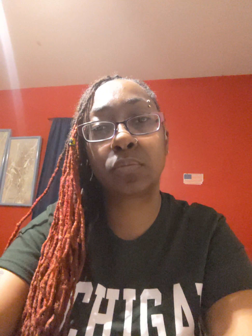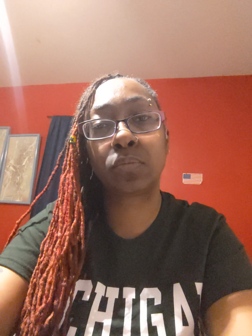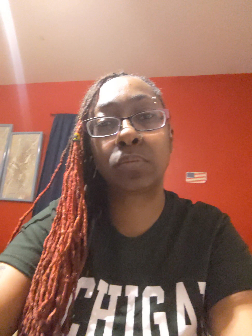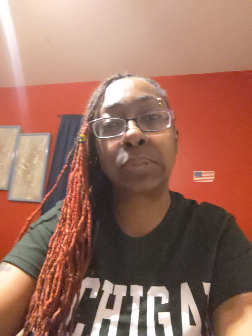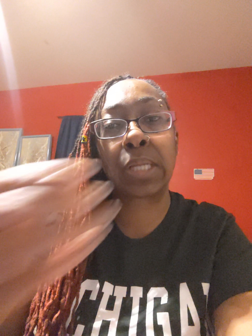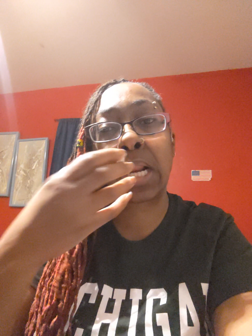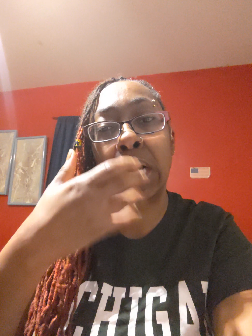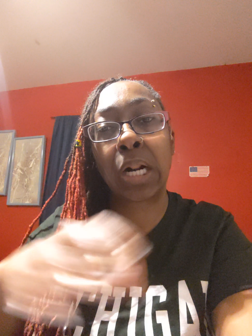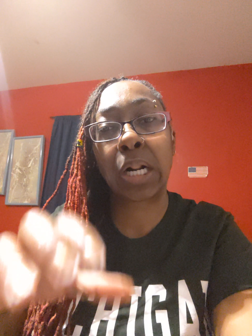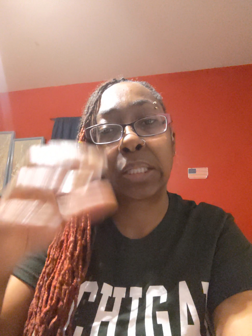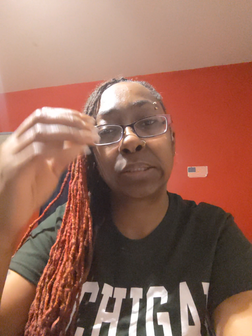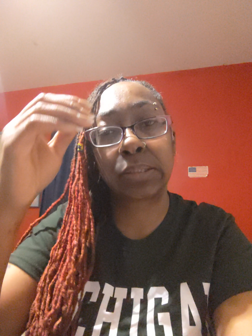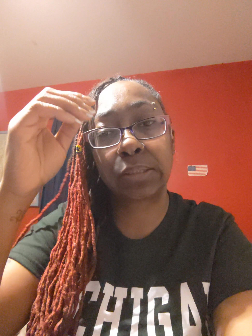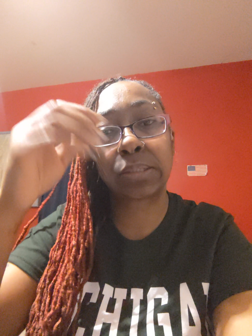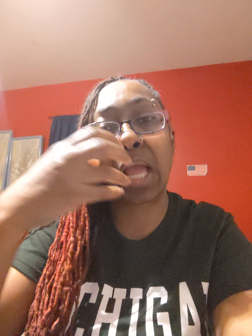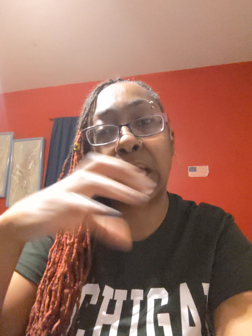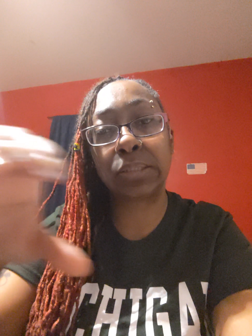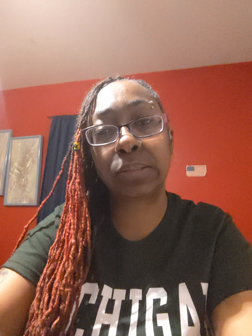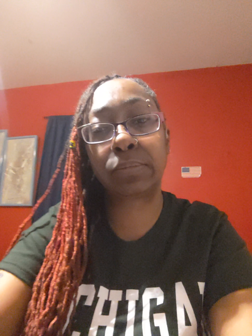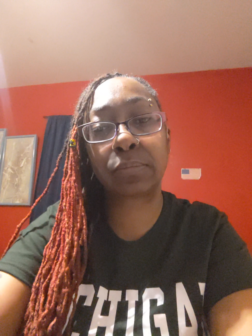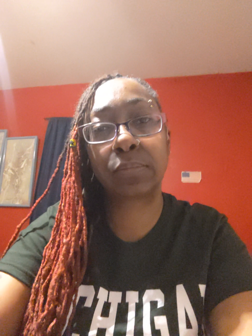hot